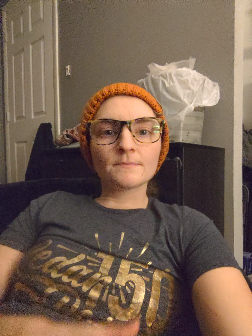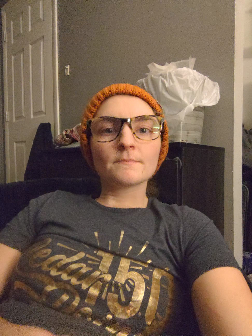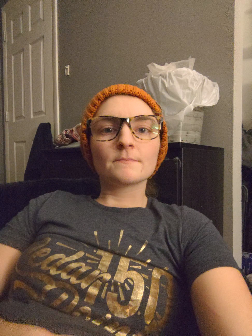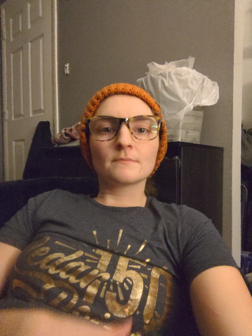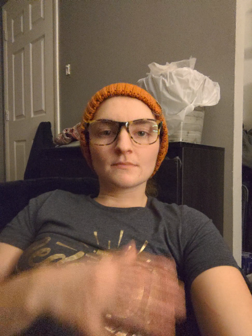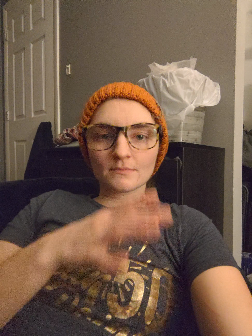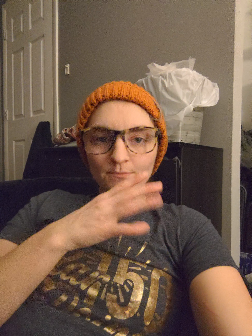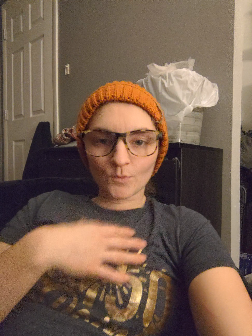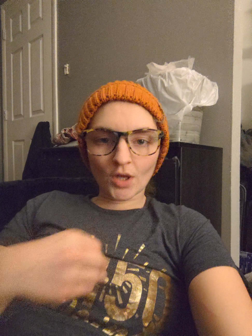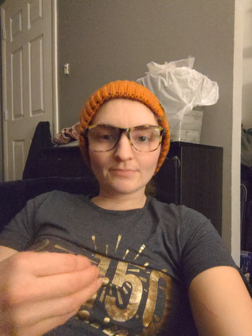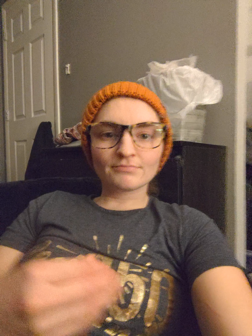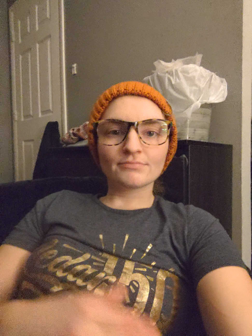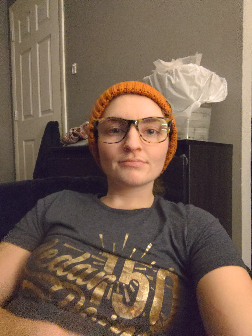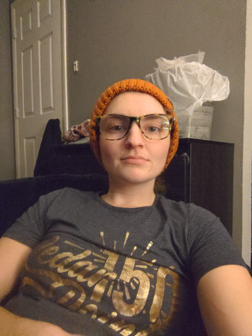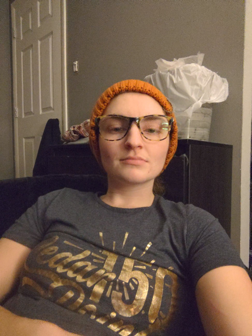white